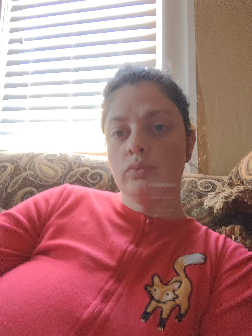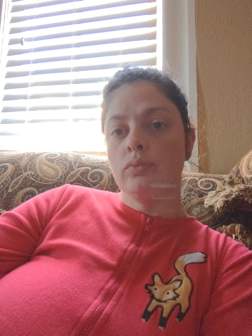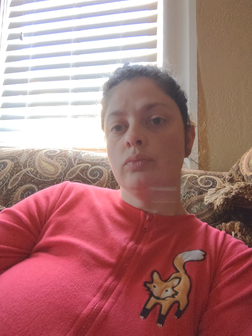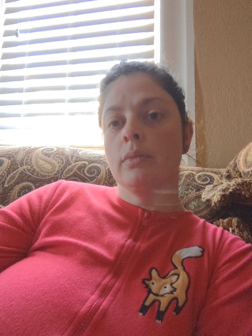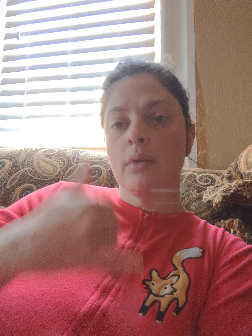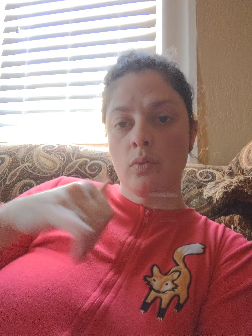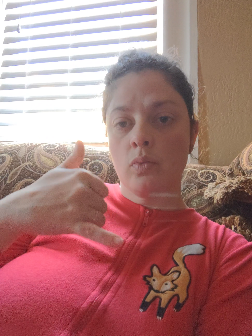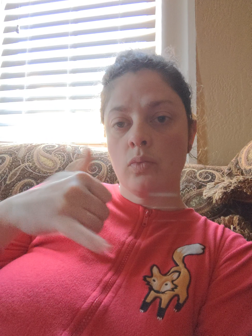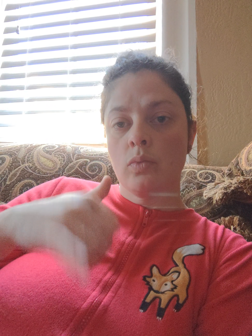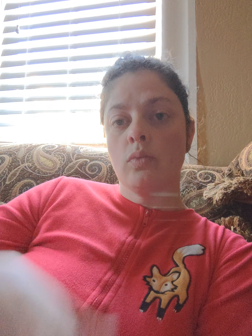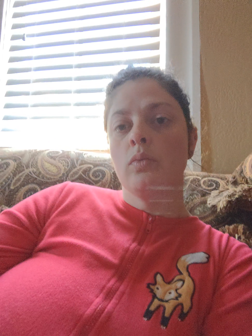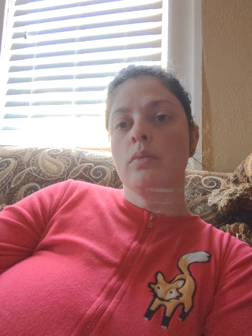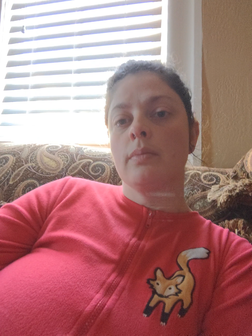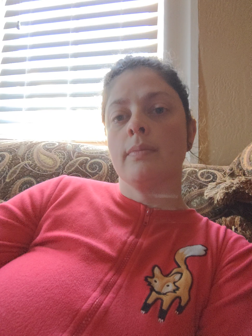yellow